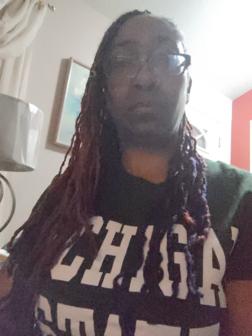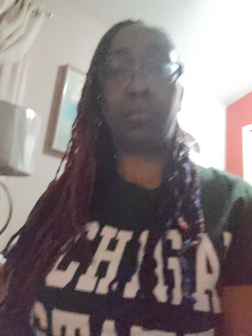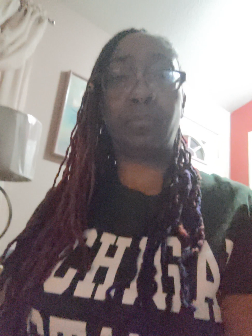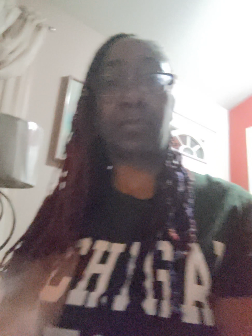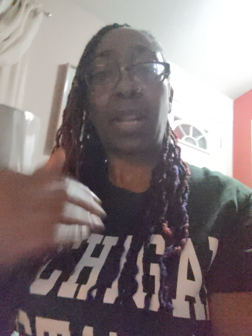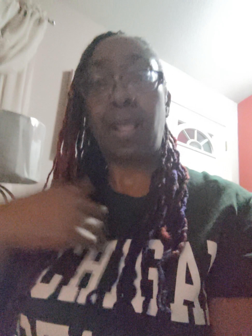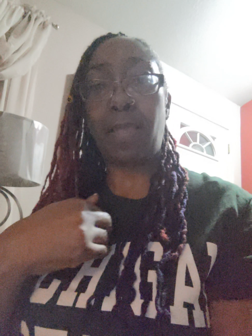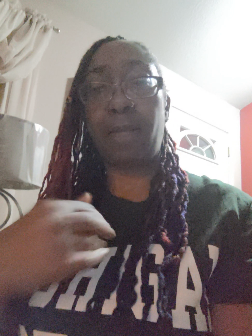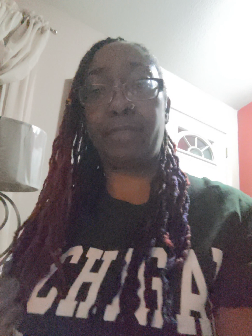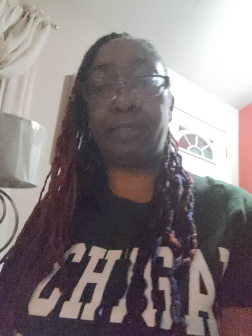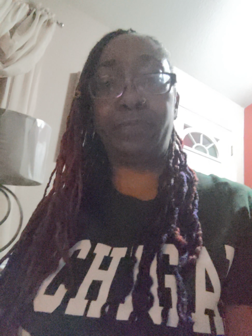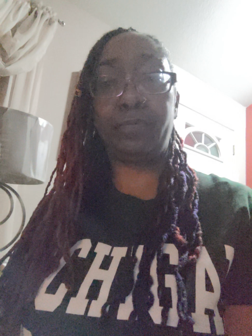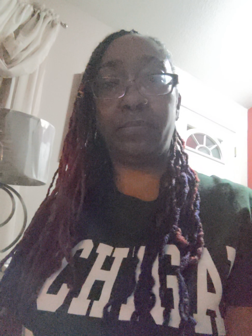have